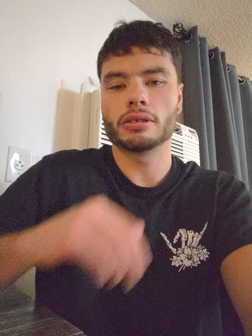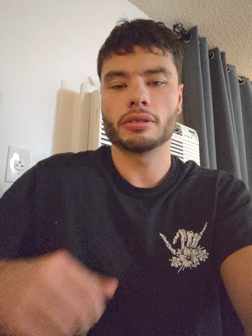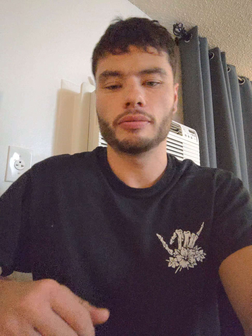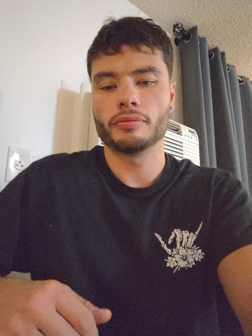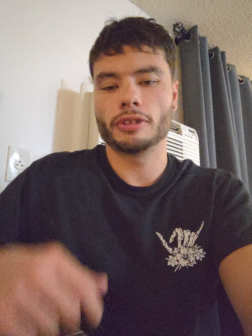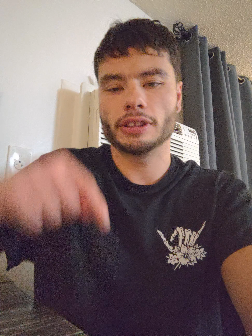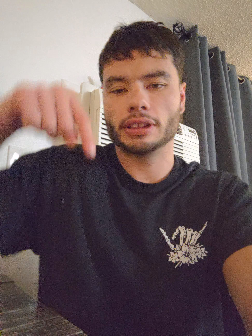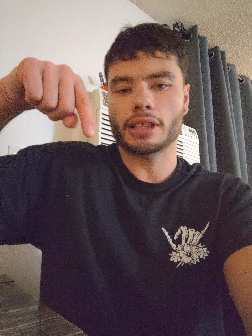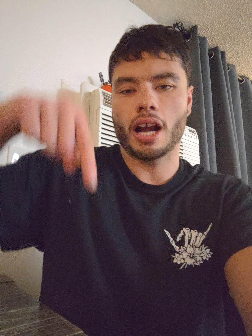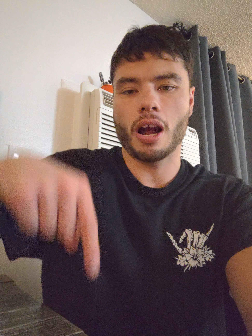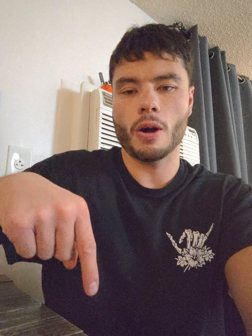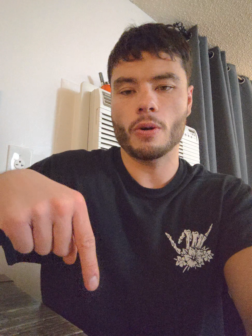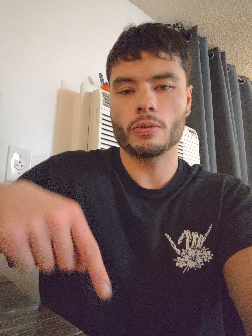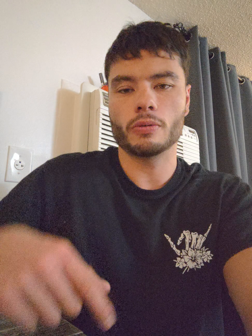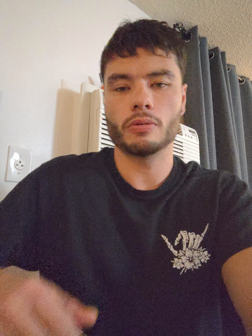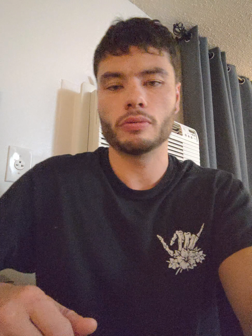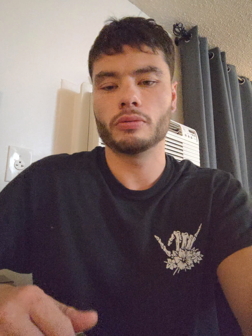down